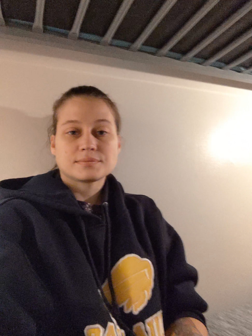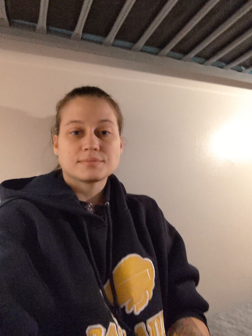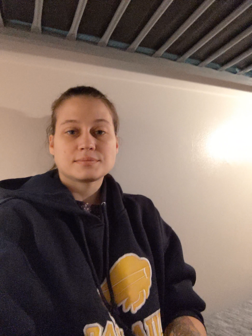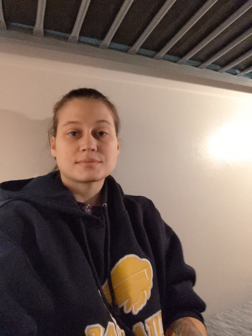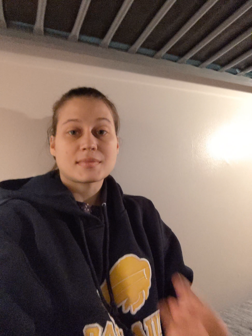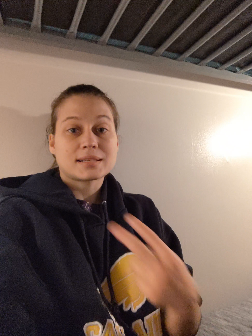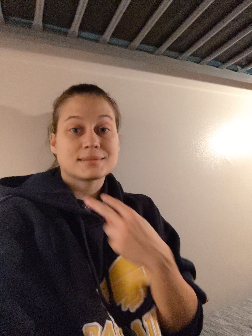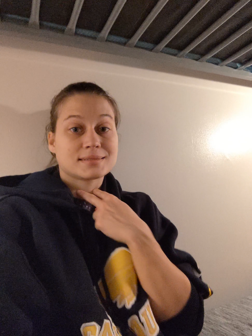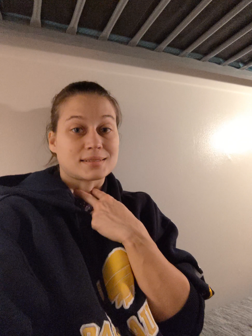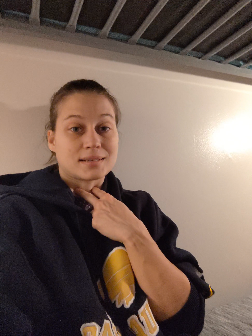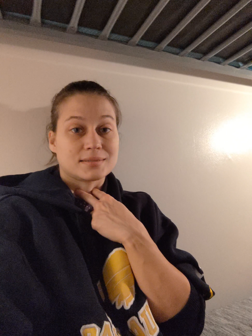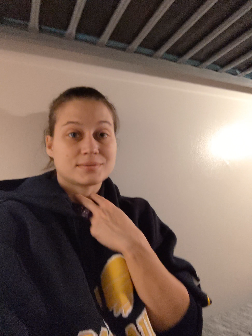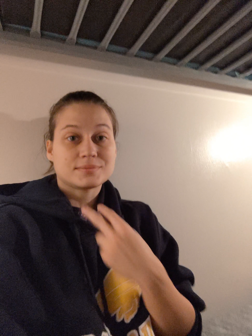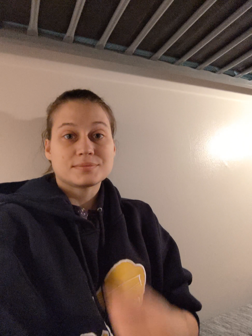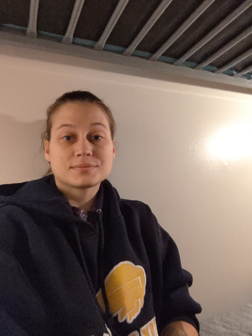stuck